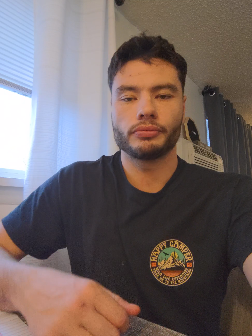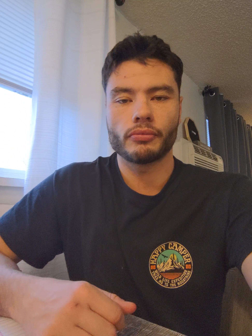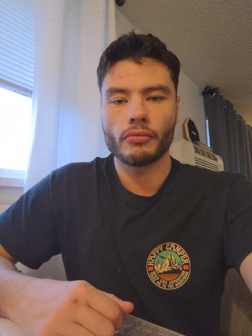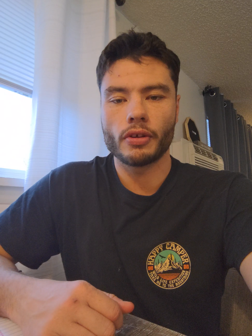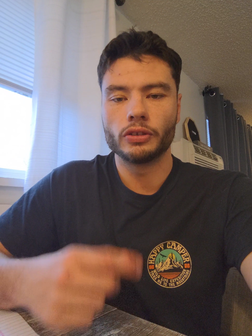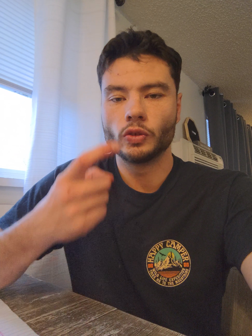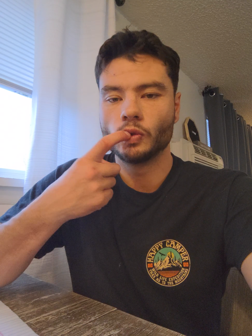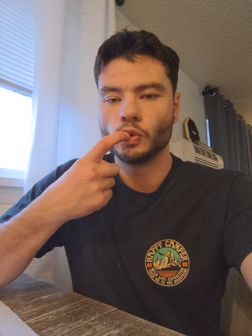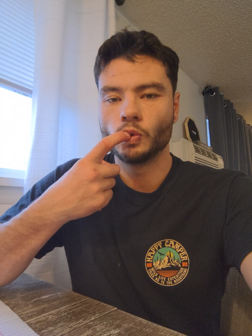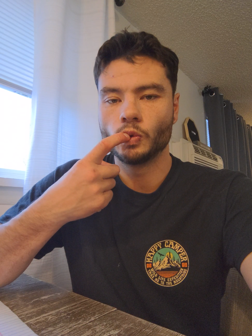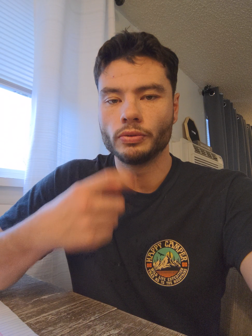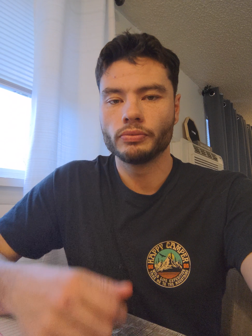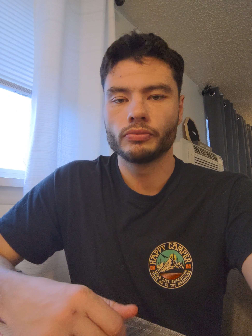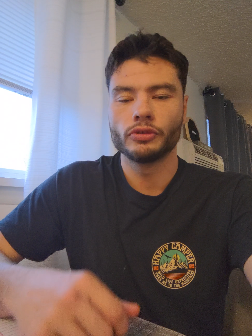tooth